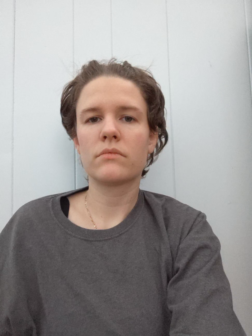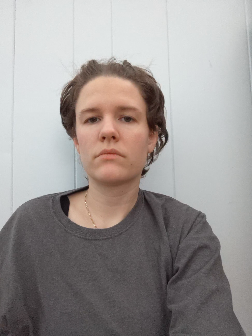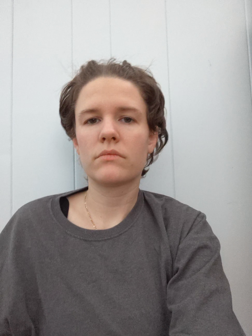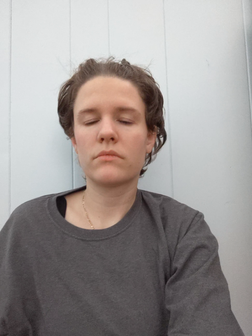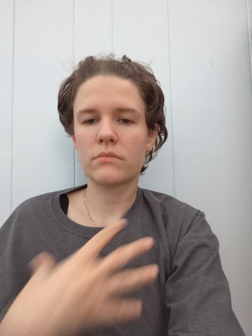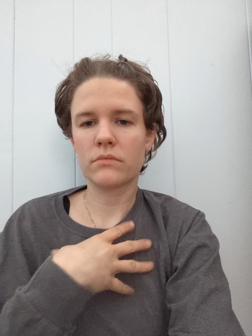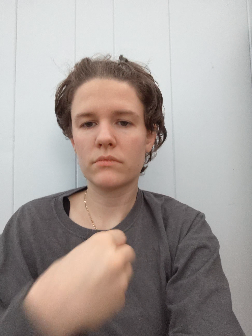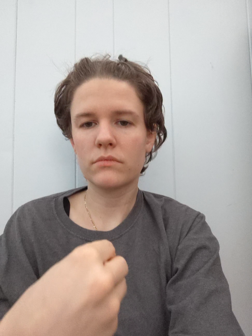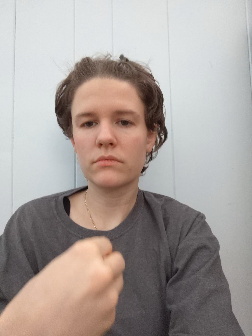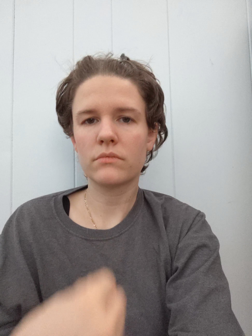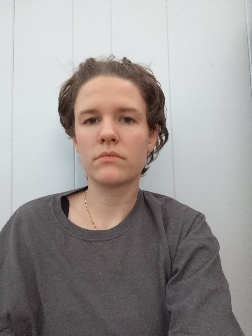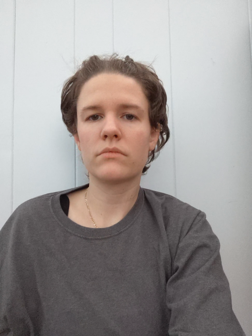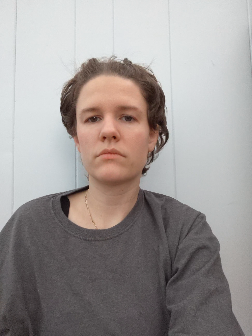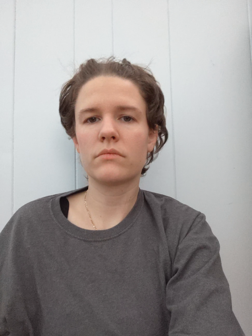white